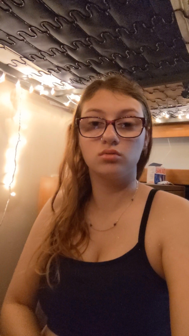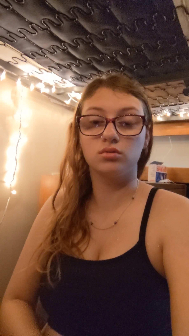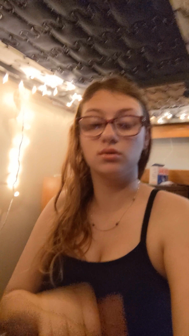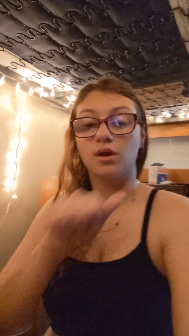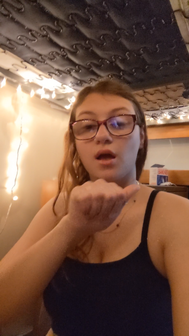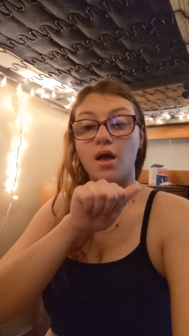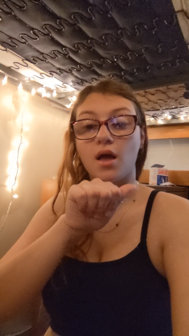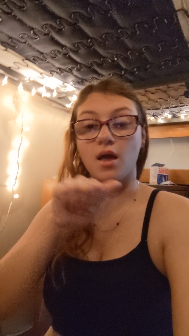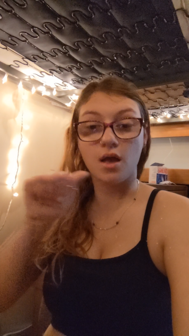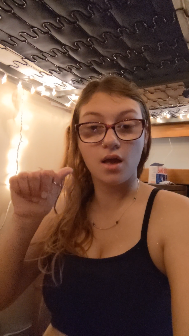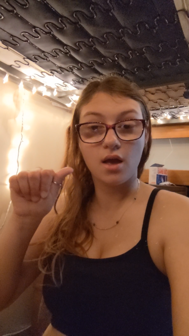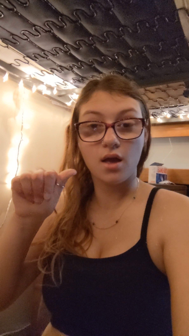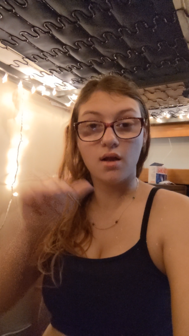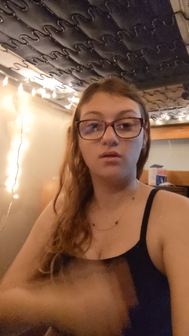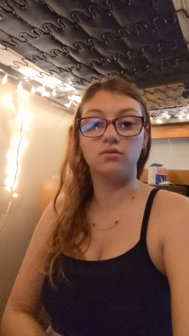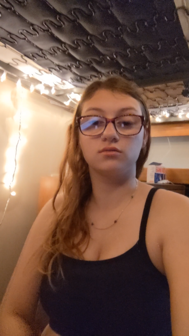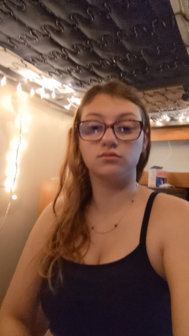a